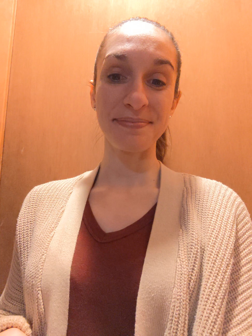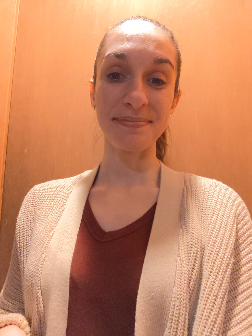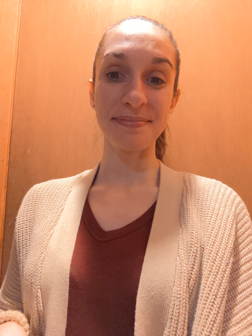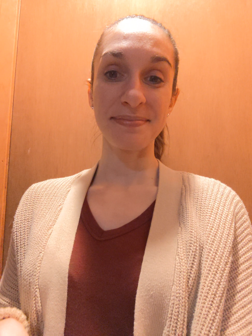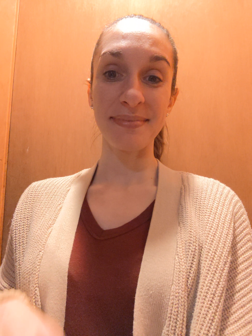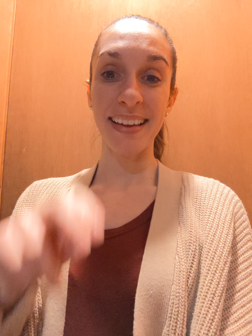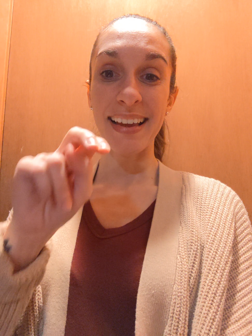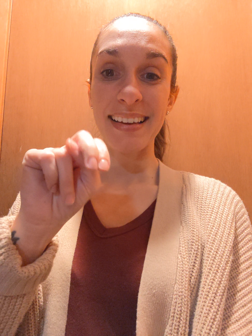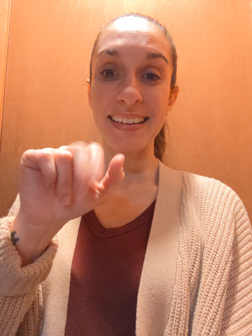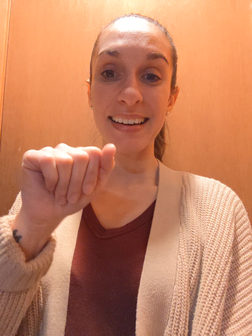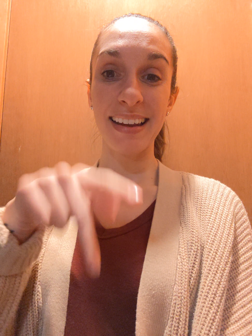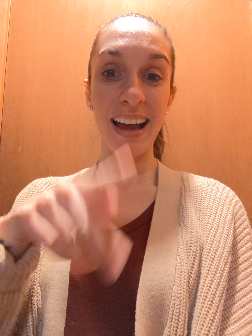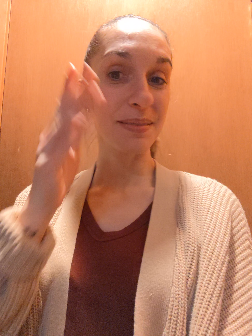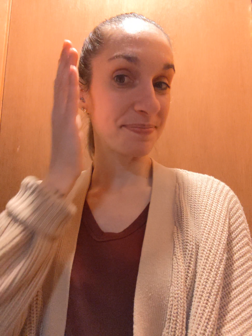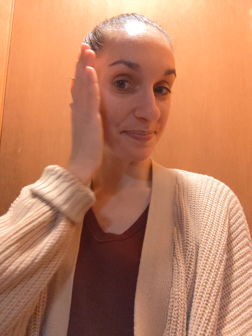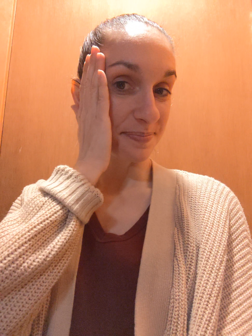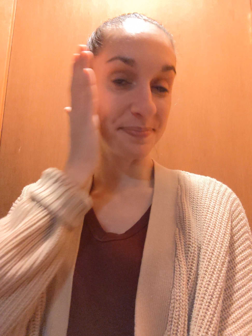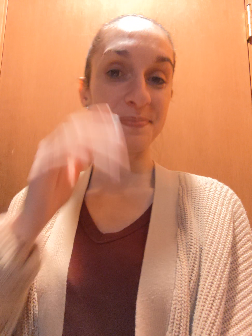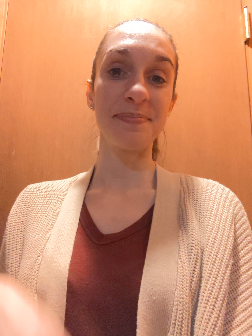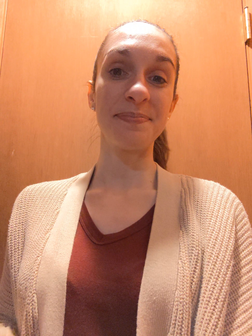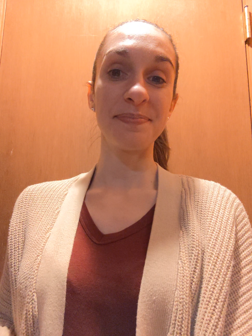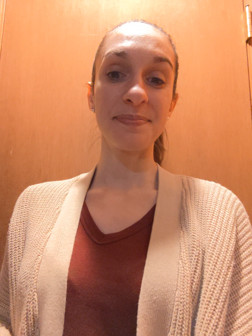nap